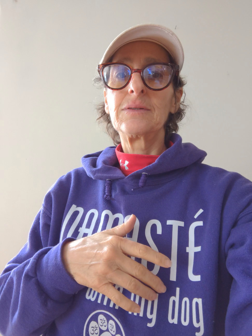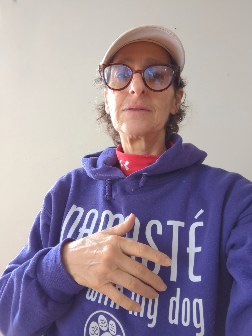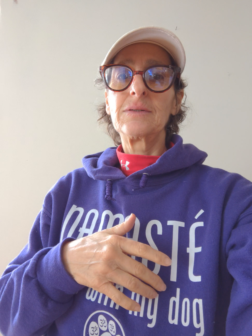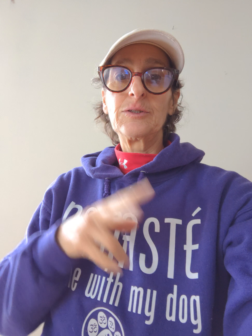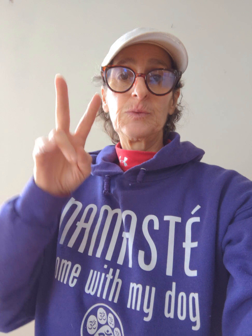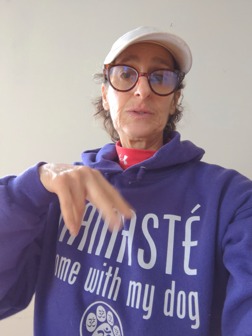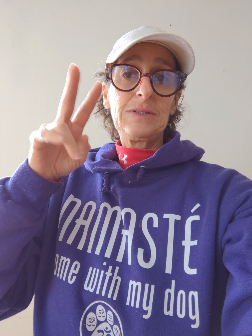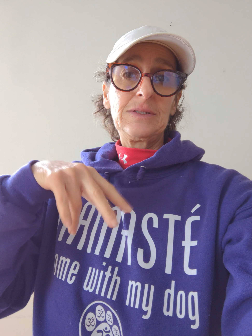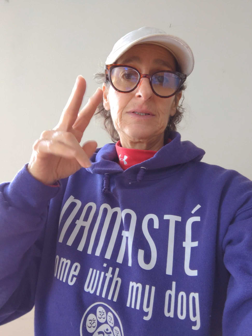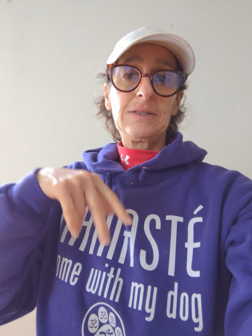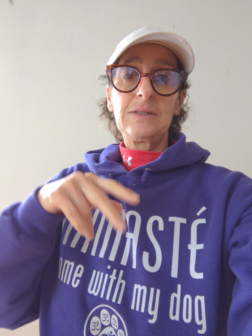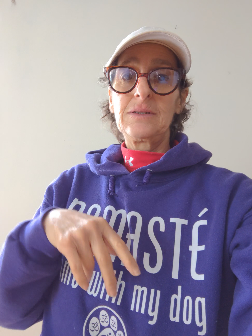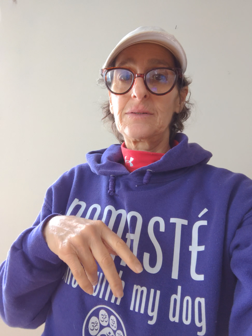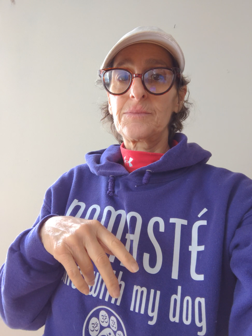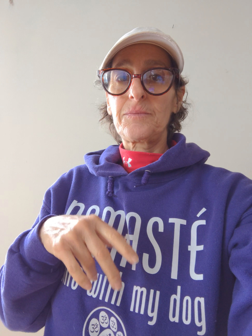read